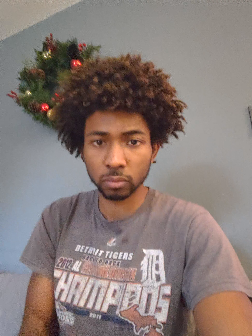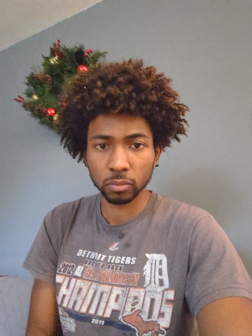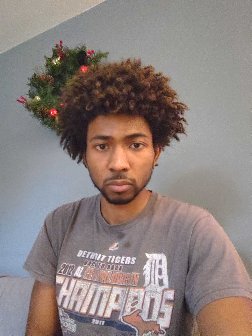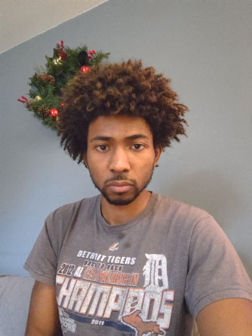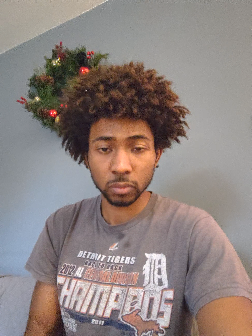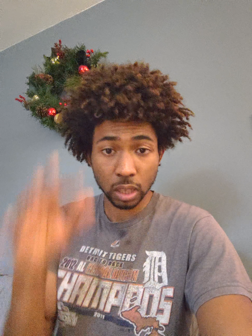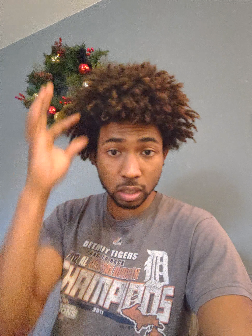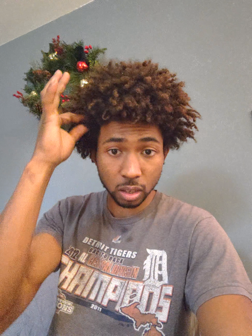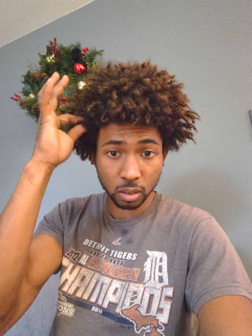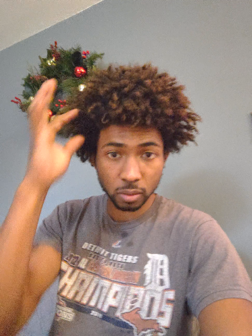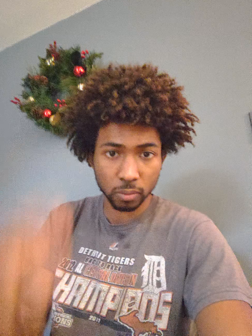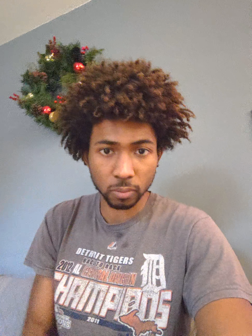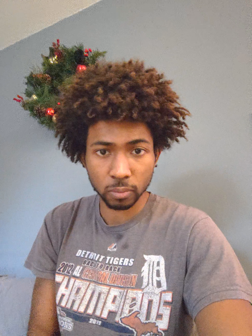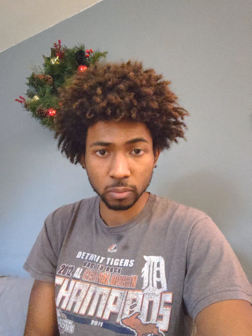hair